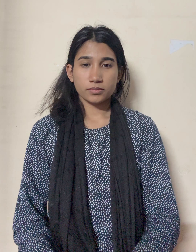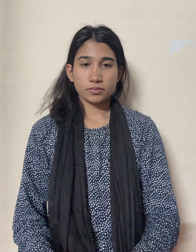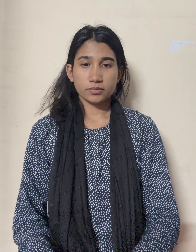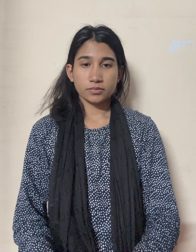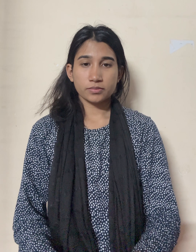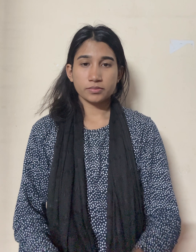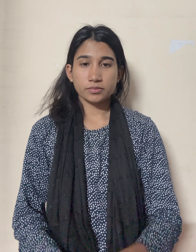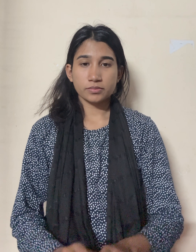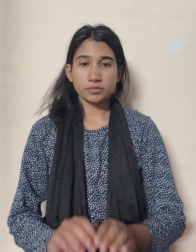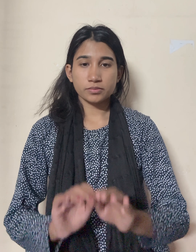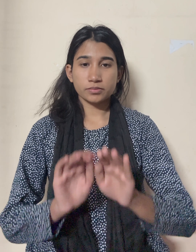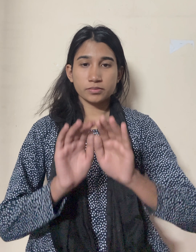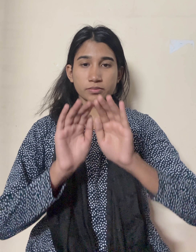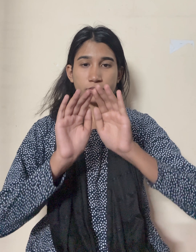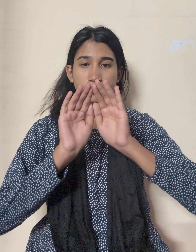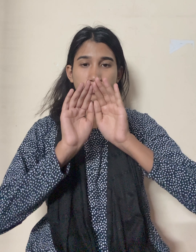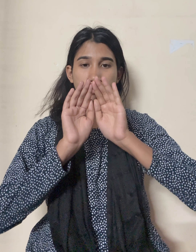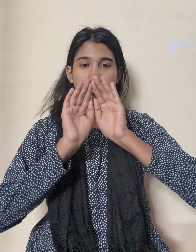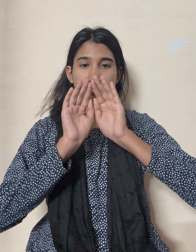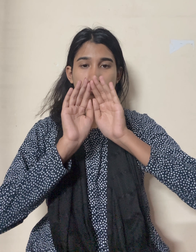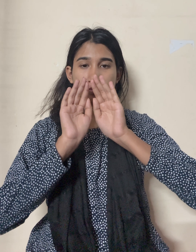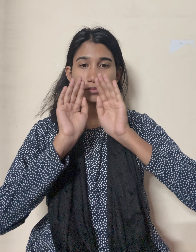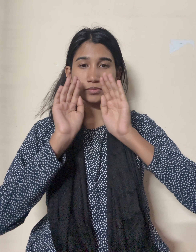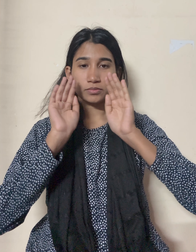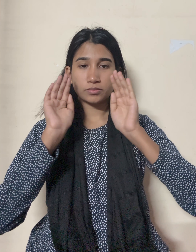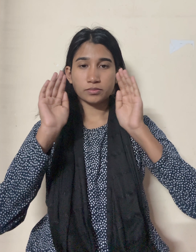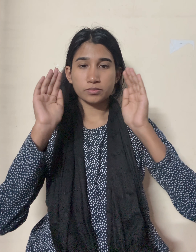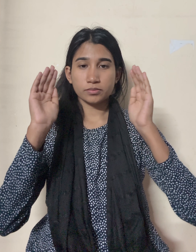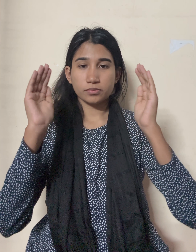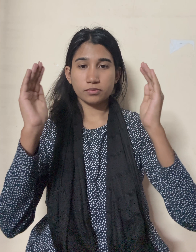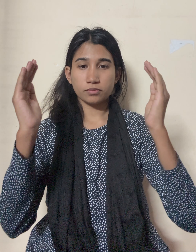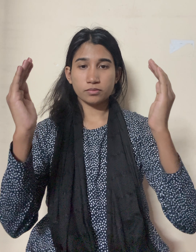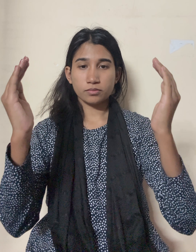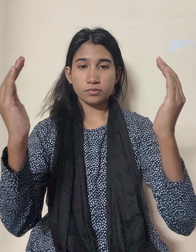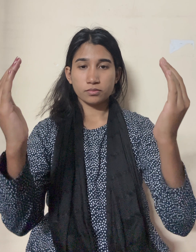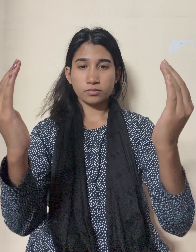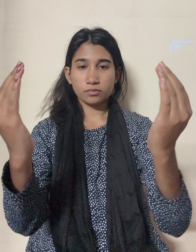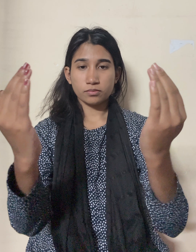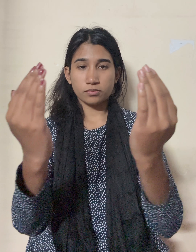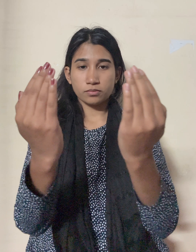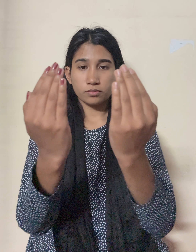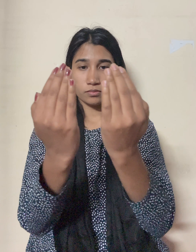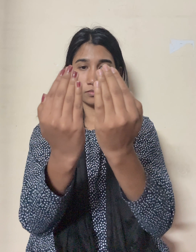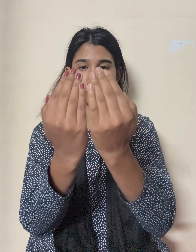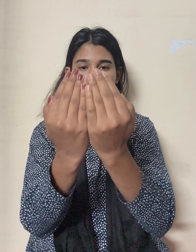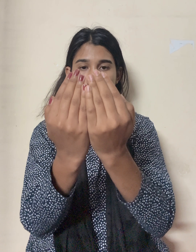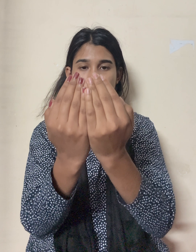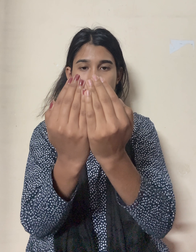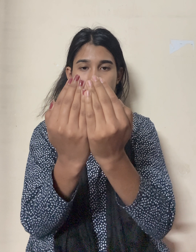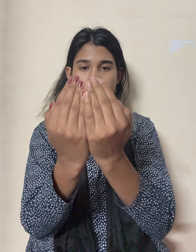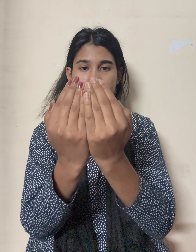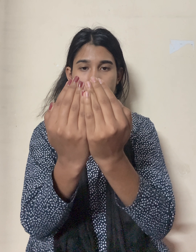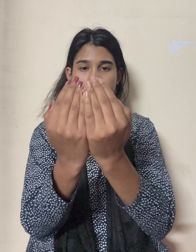পৃথিবী